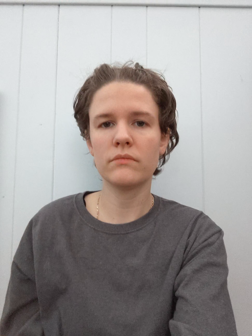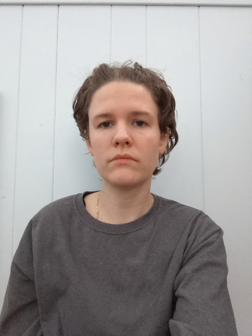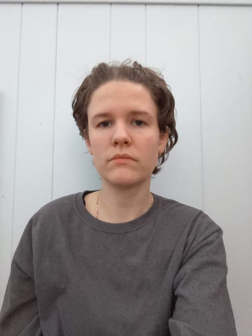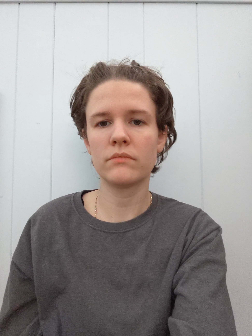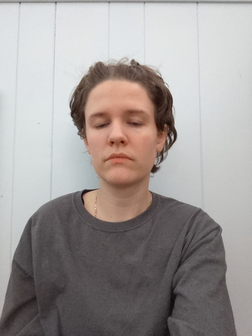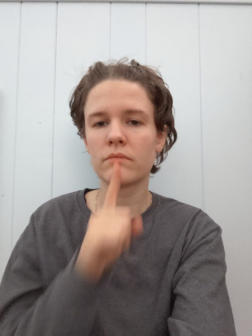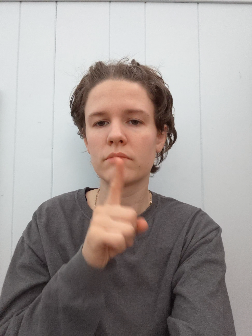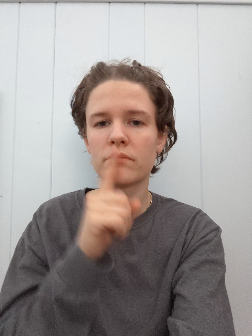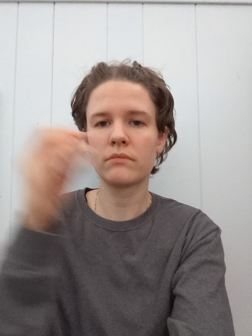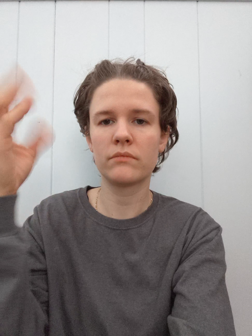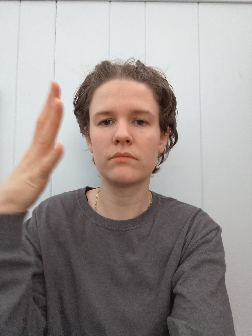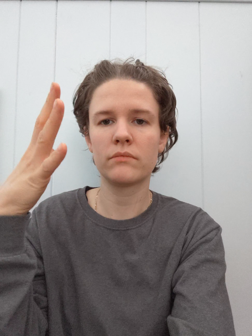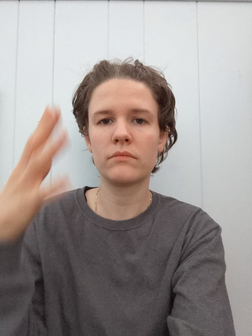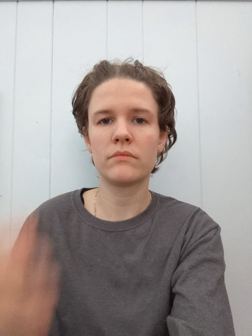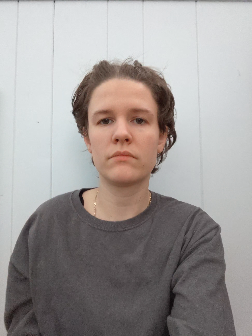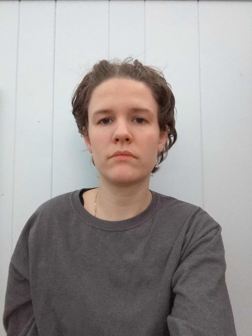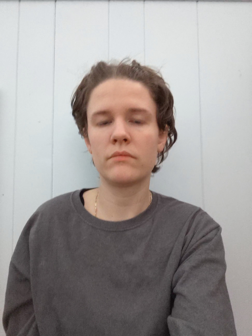lamp